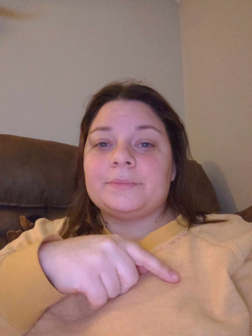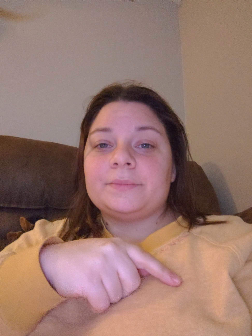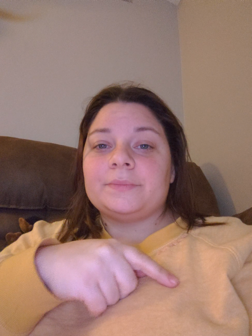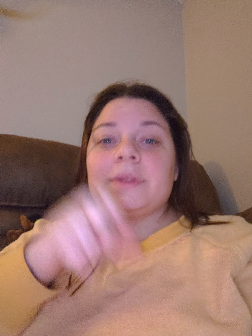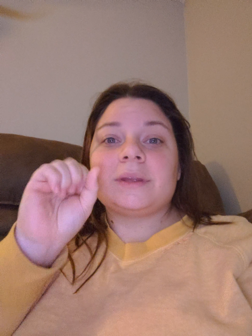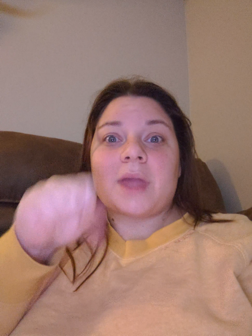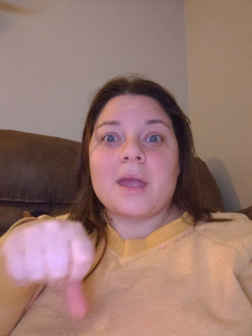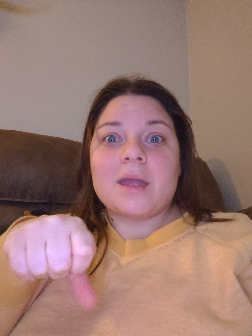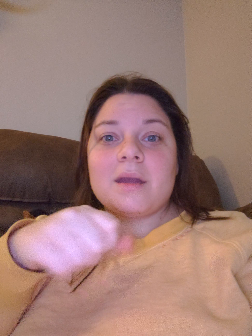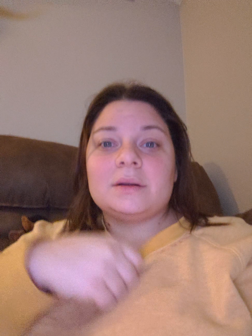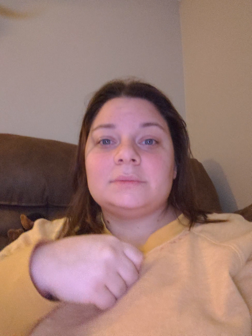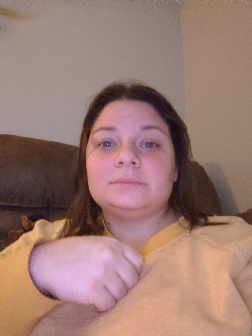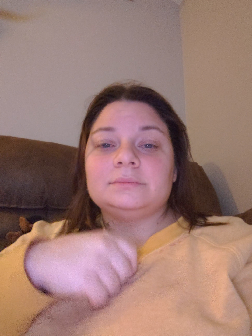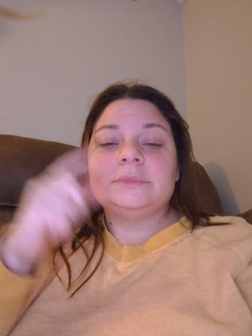can